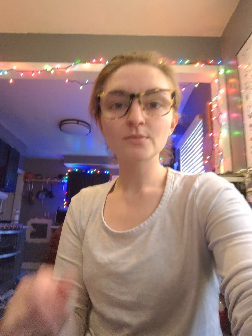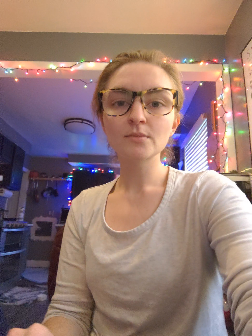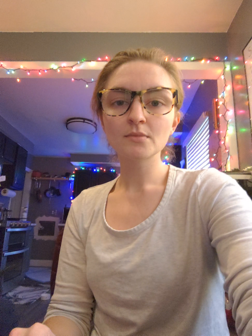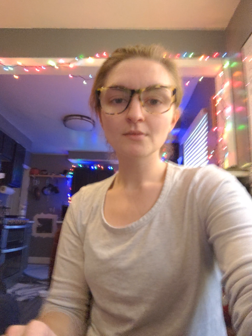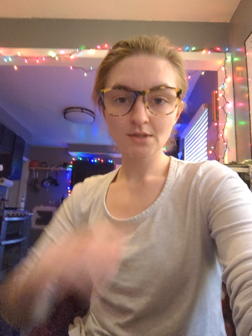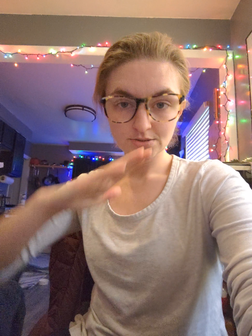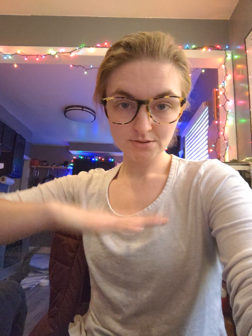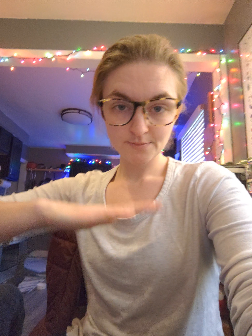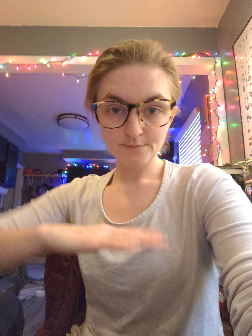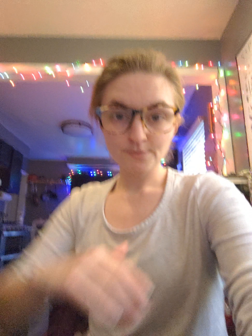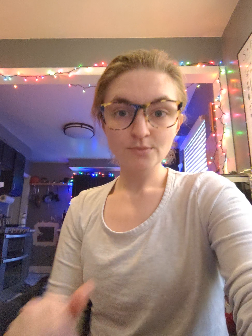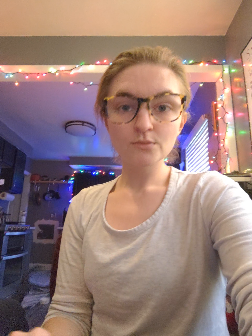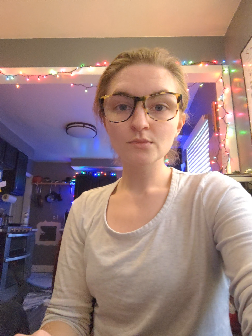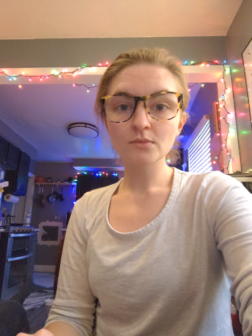table